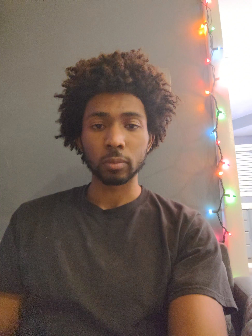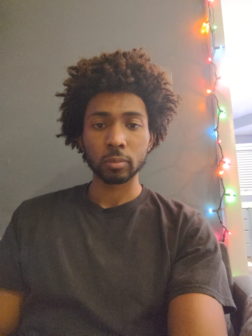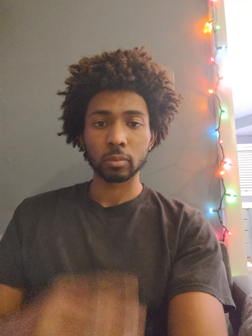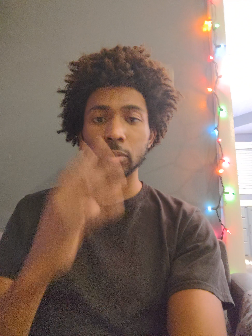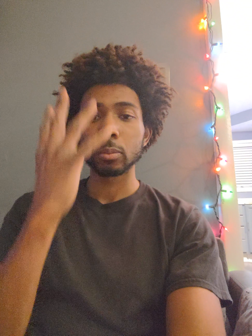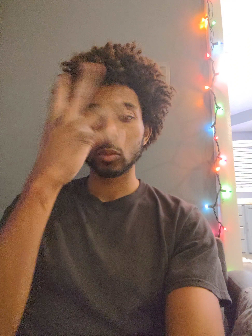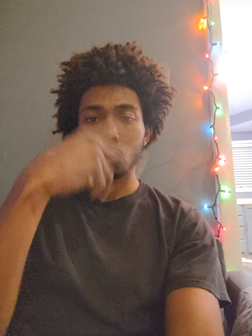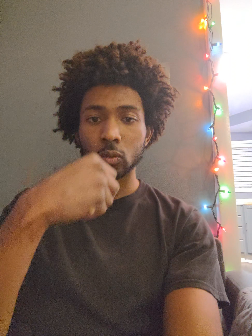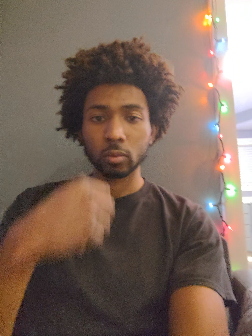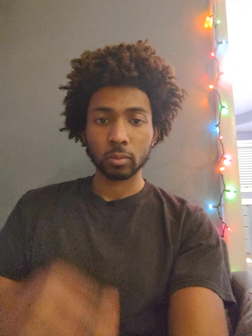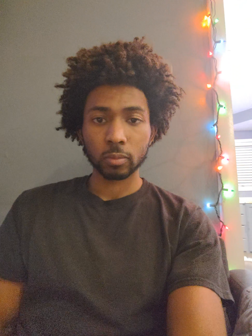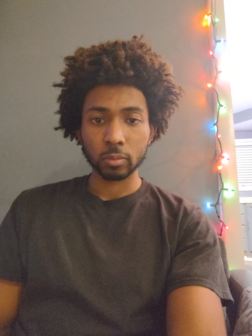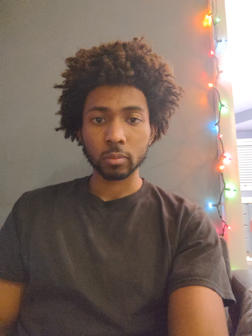pretty